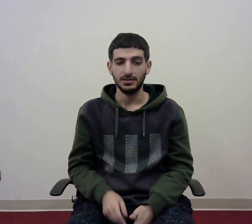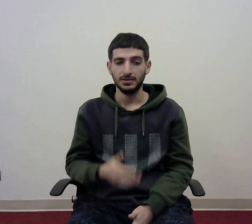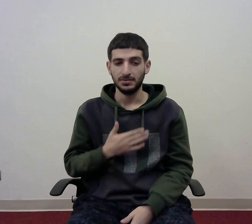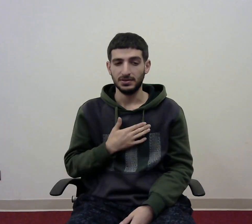mən